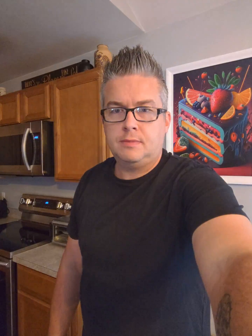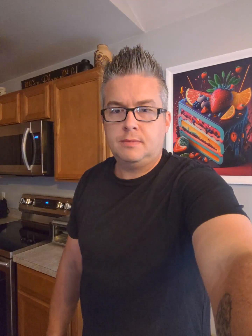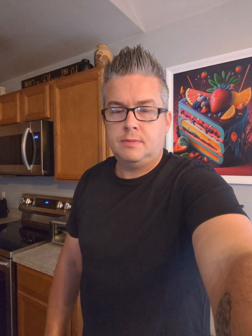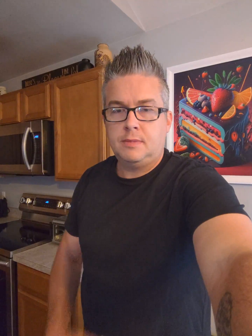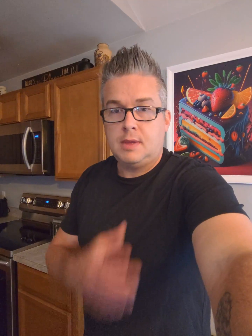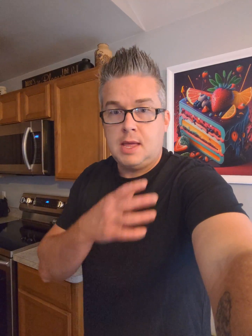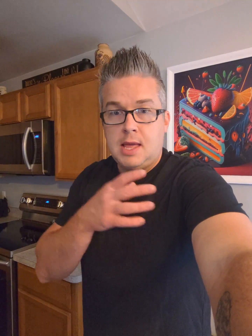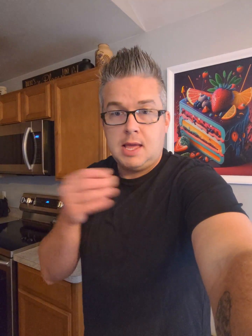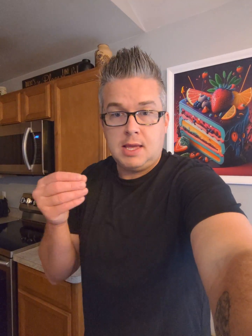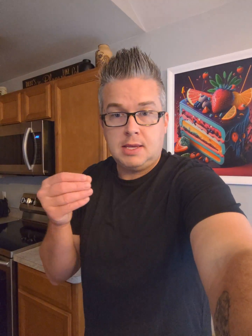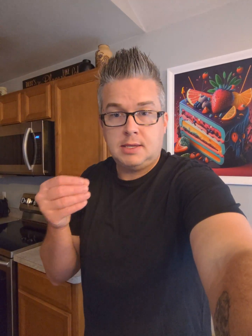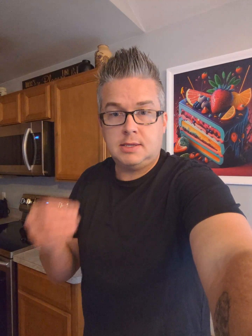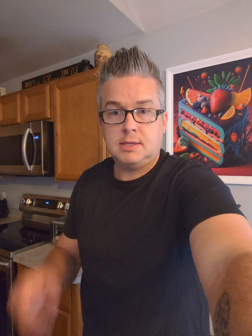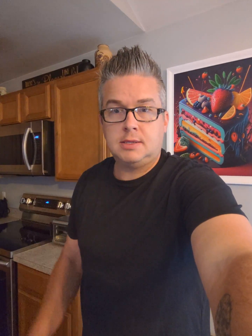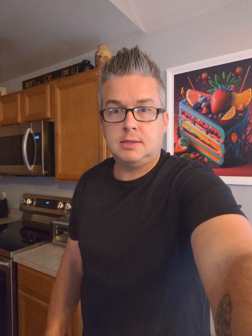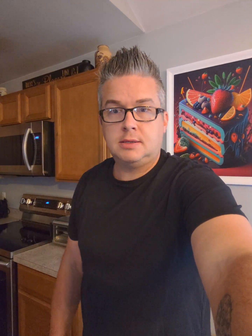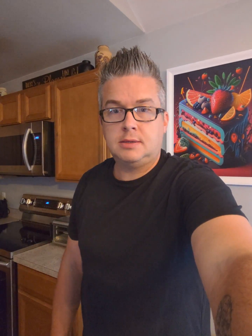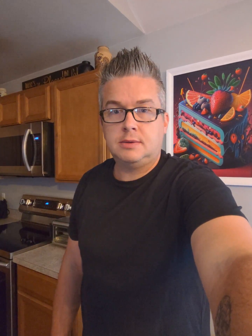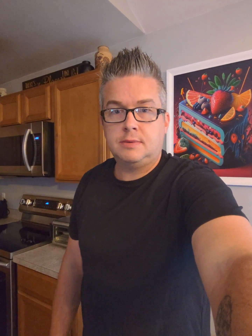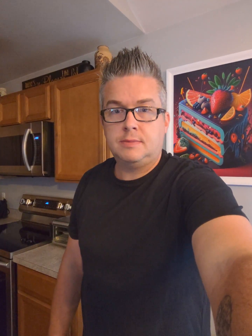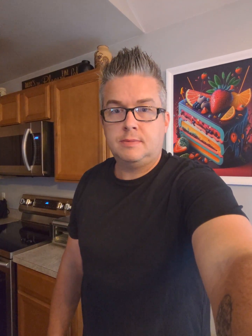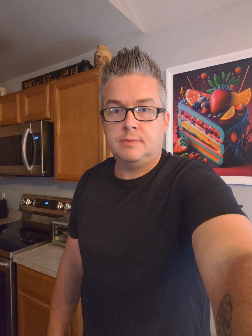and